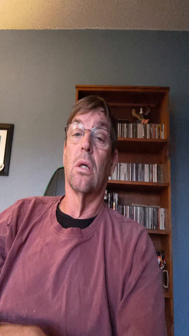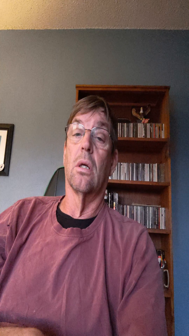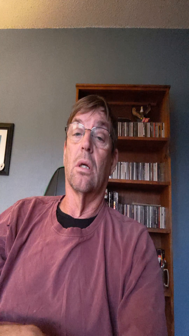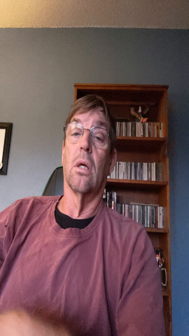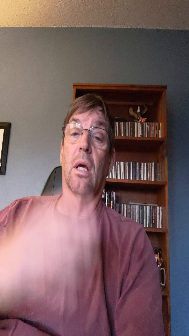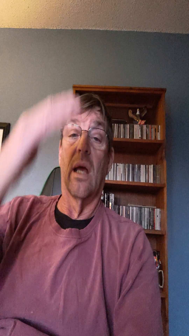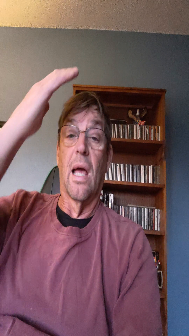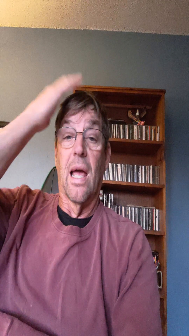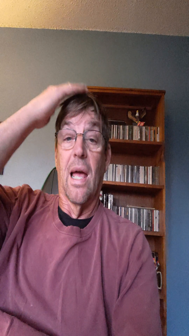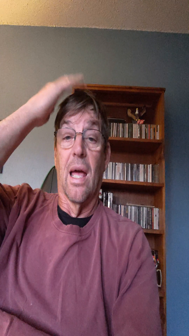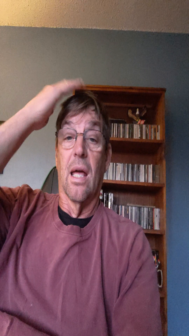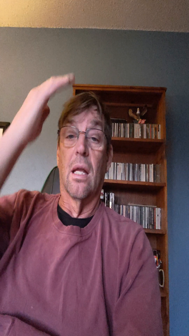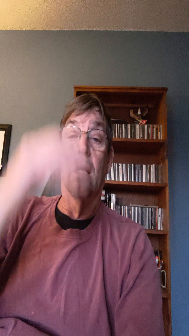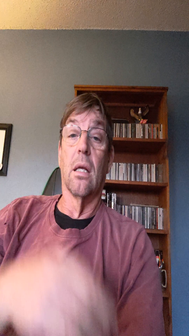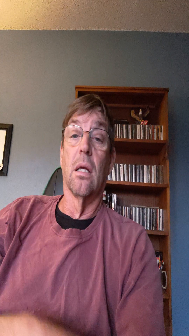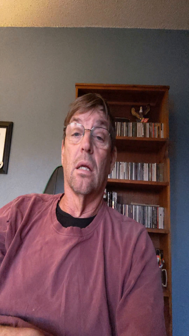hat